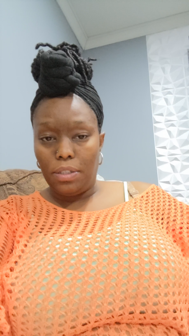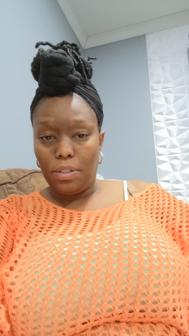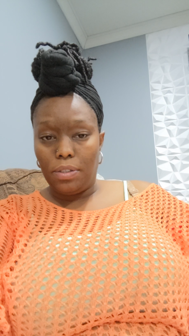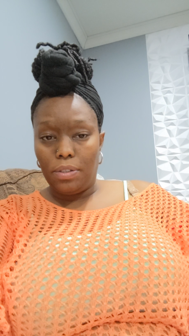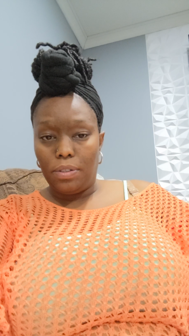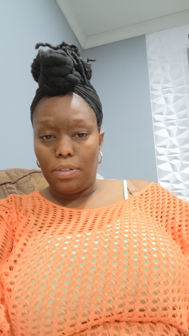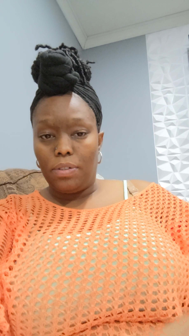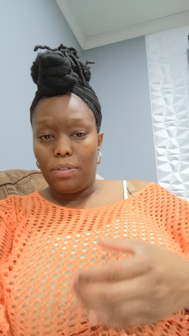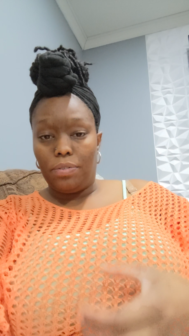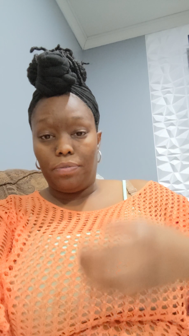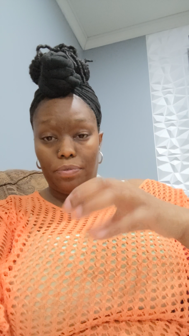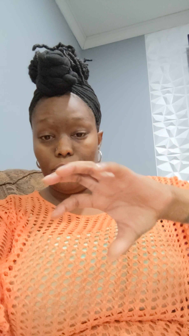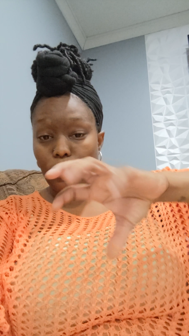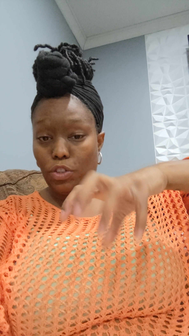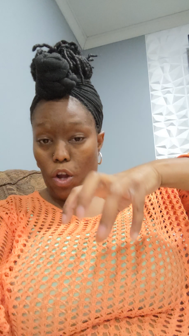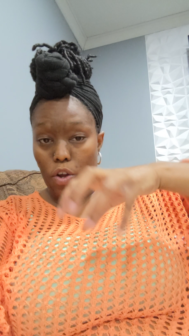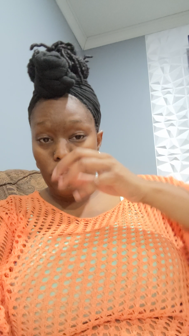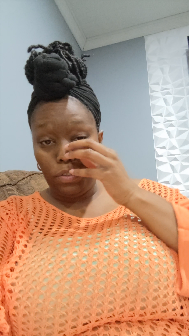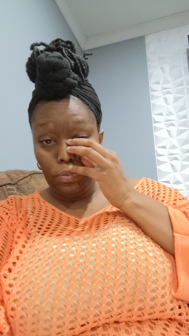jar